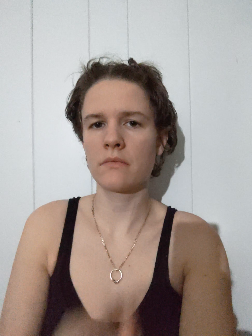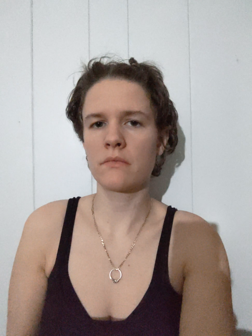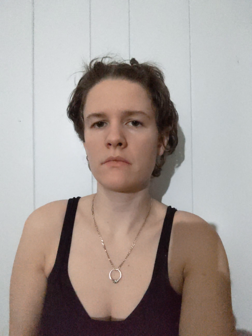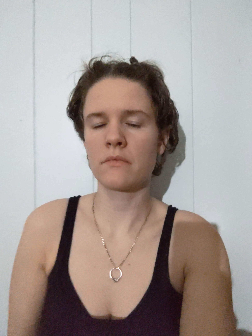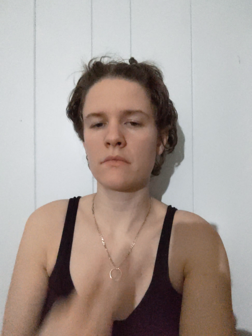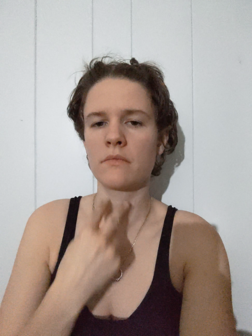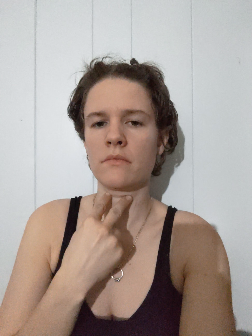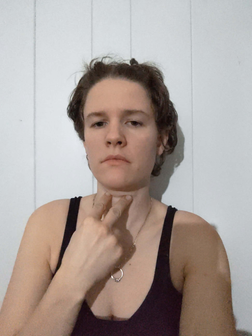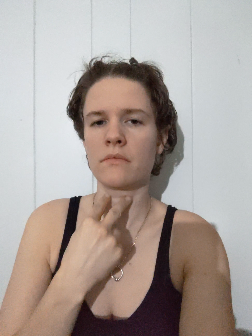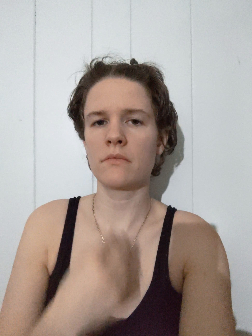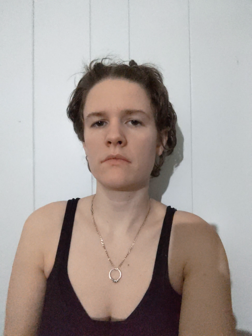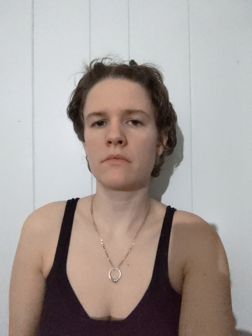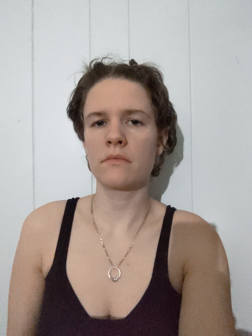stuck